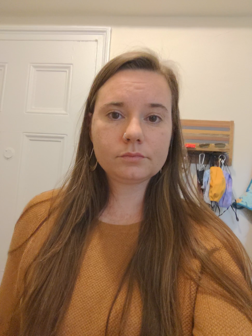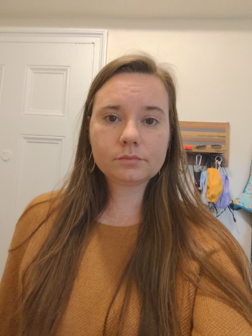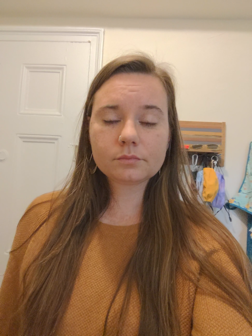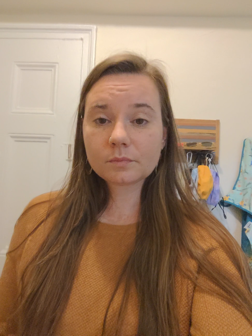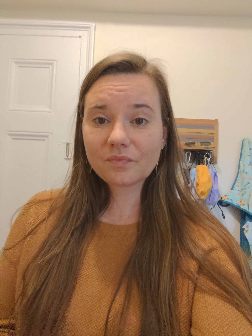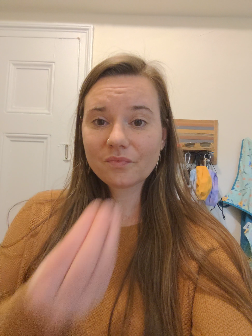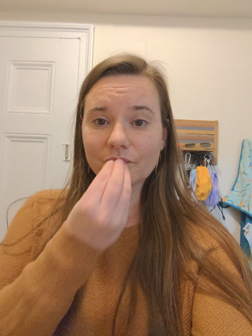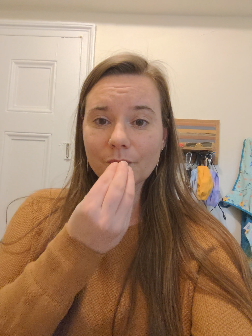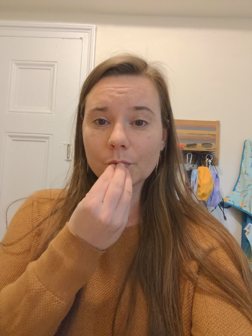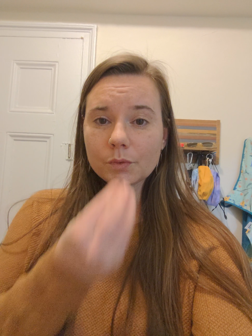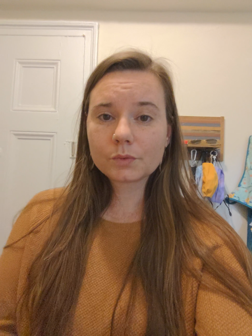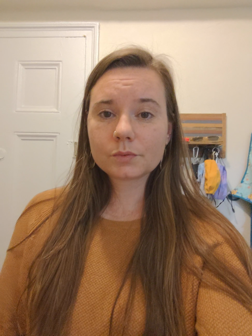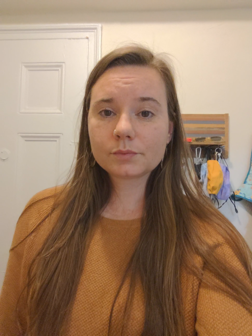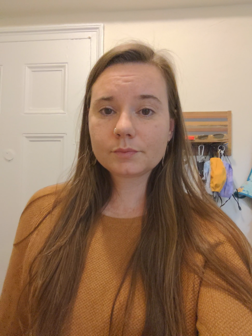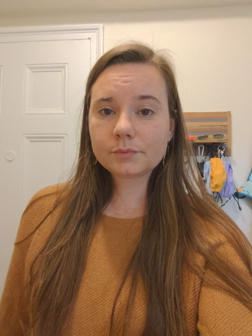food